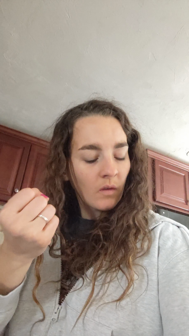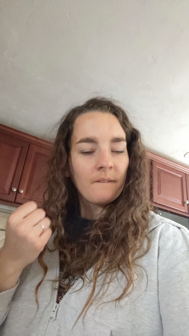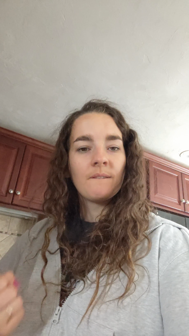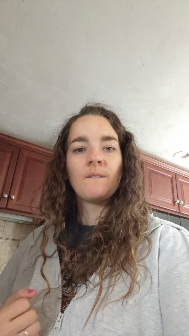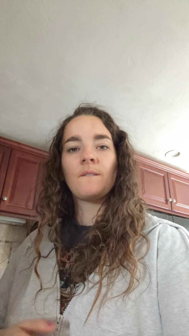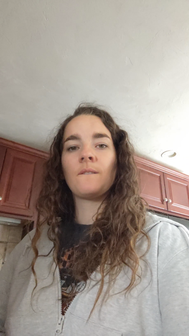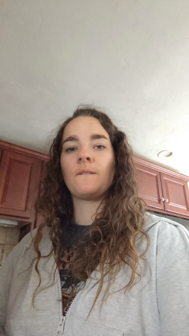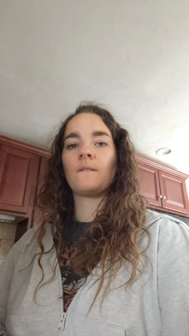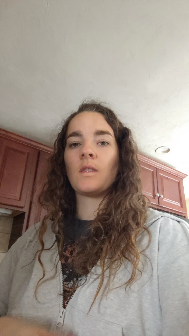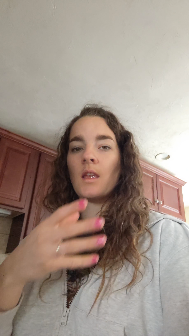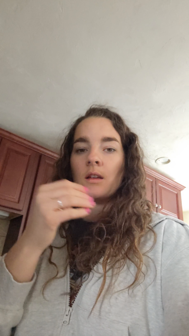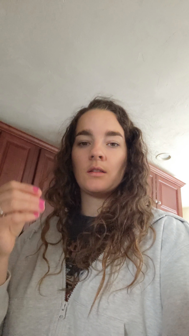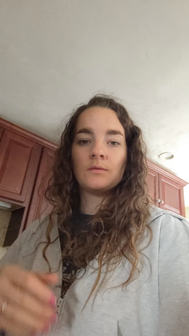and